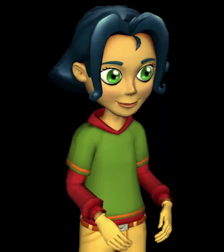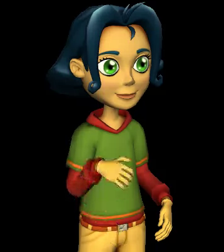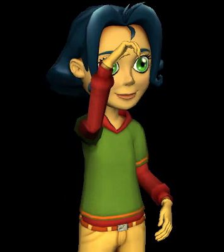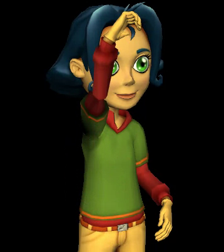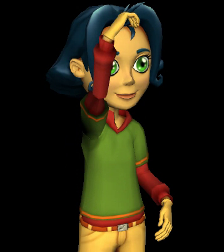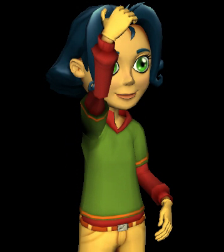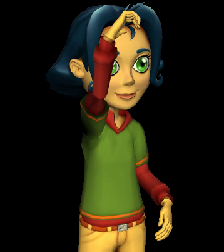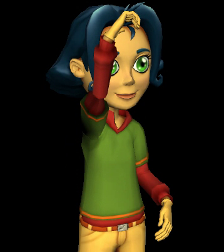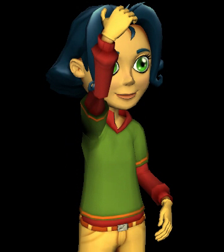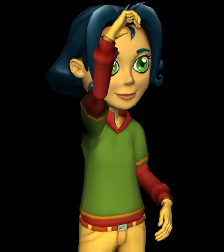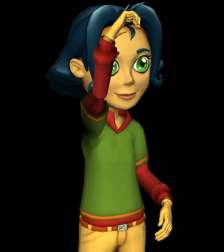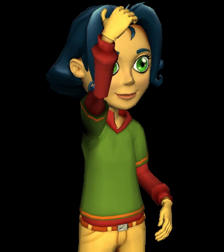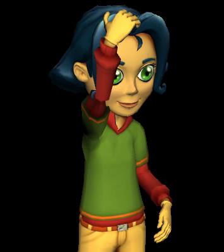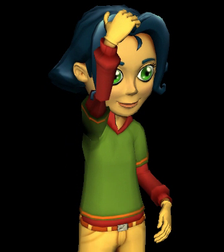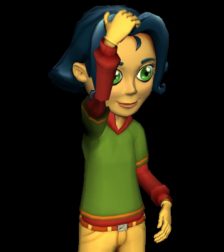شمس